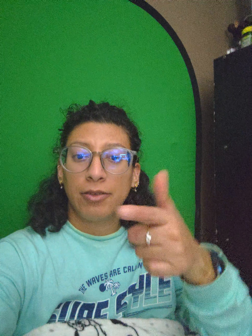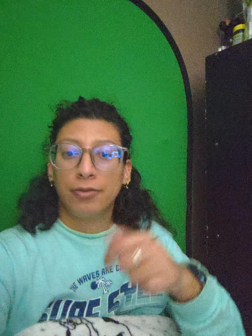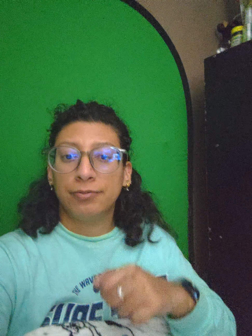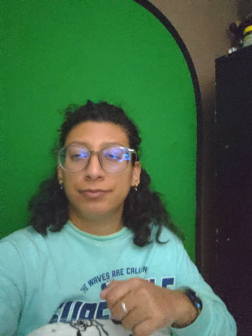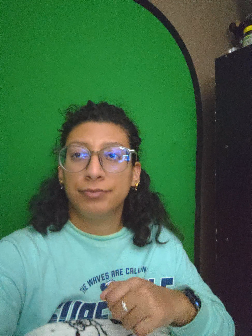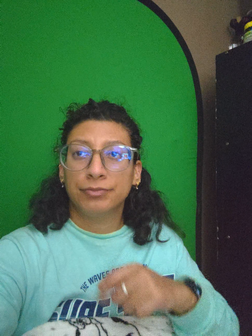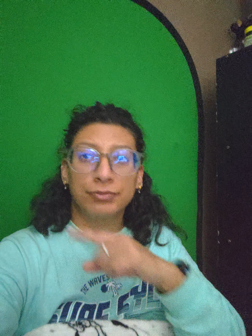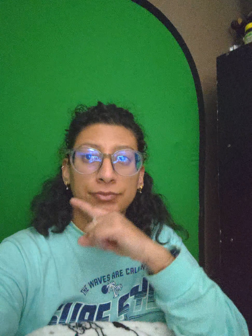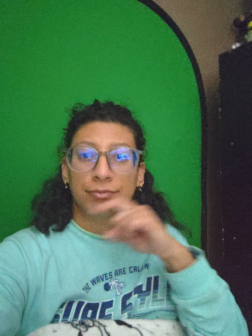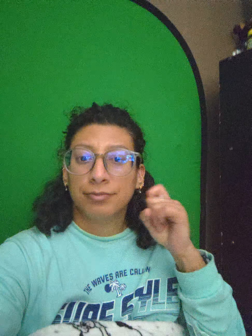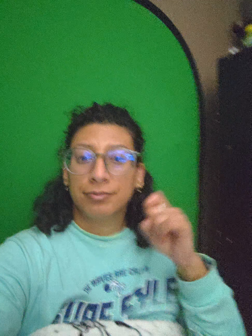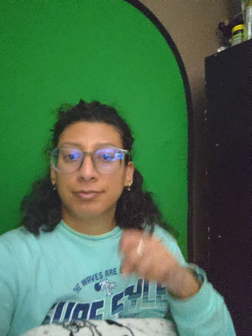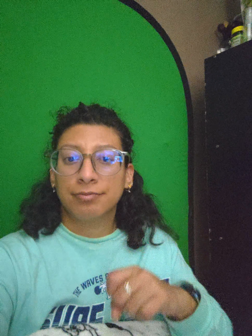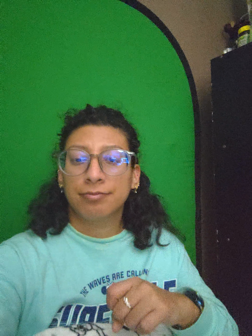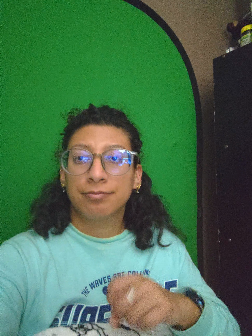dry